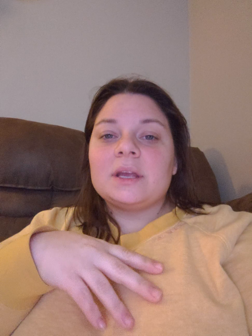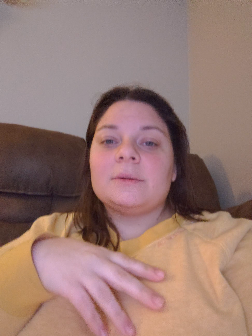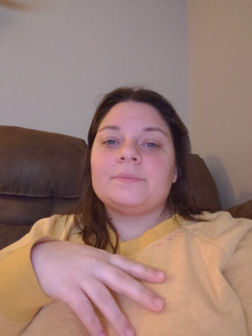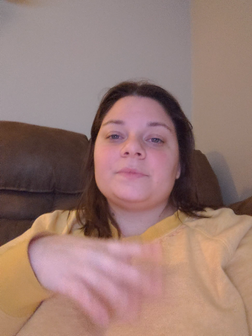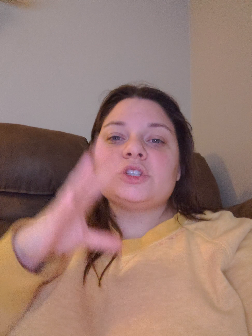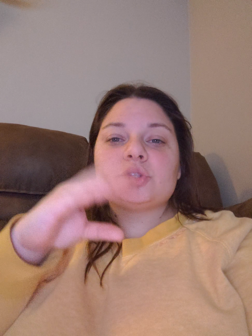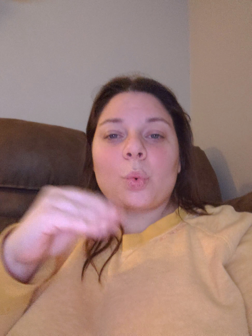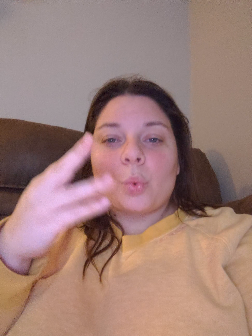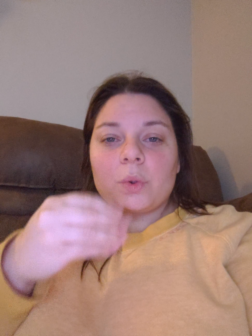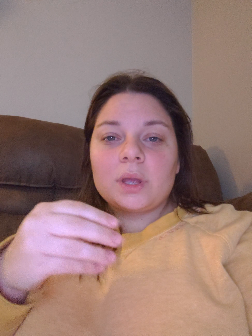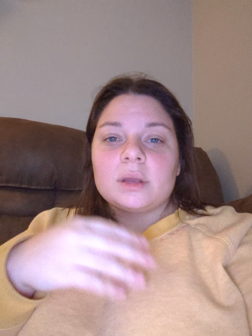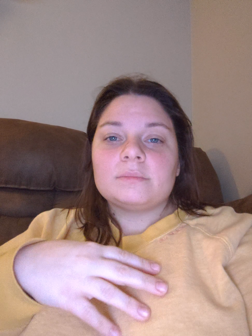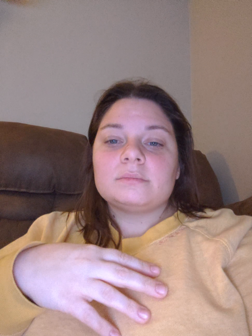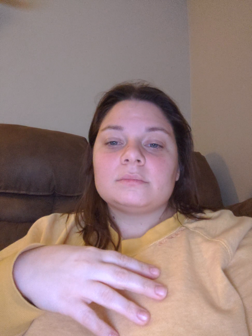story